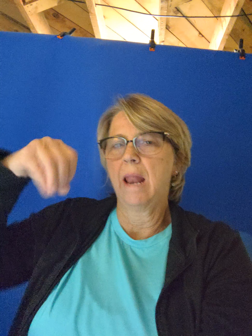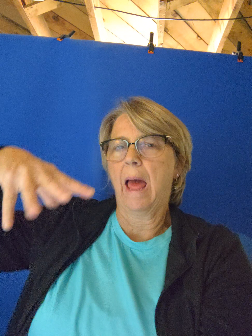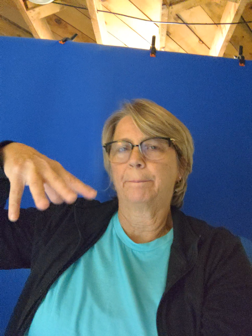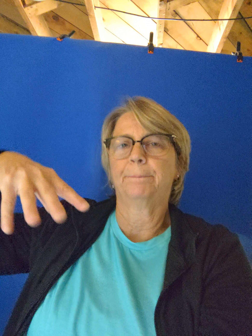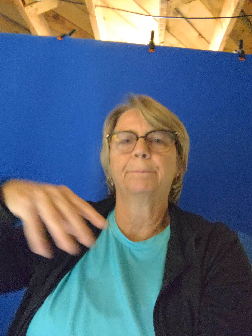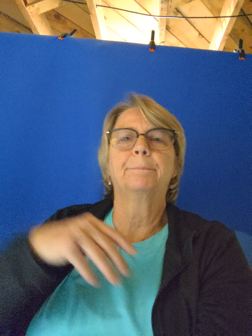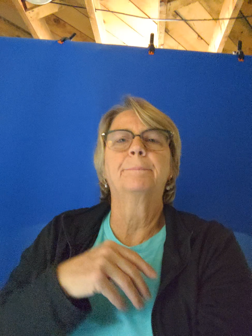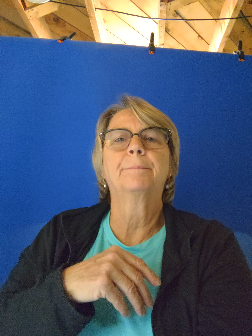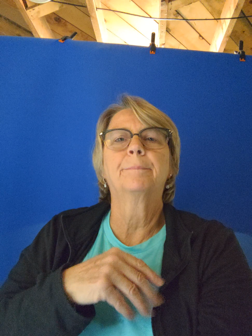lamp